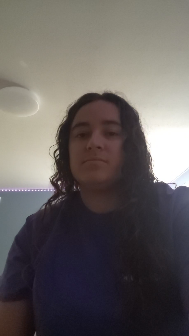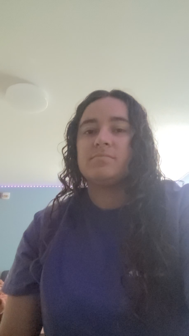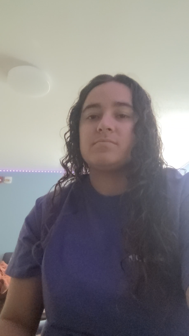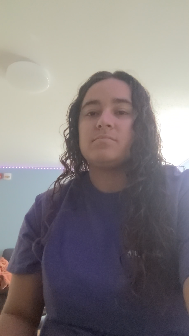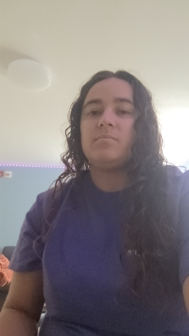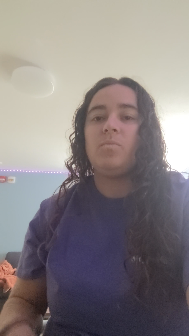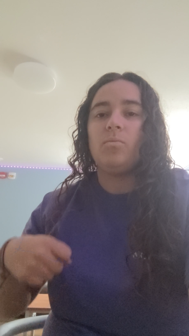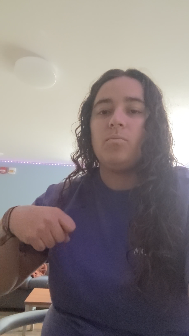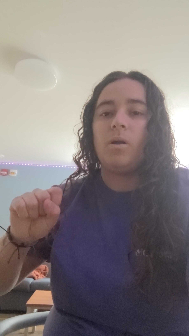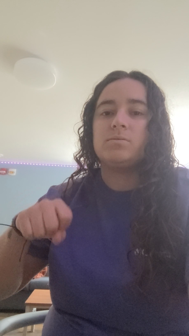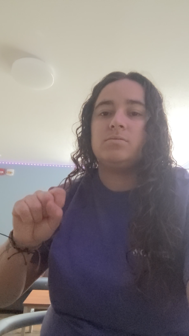motorcycle